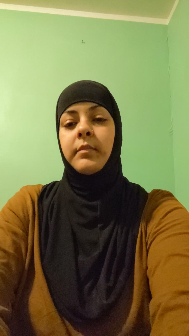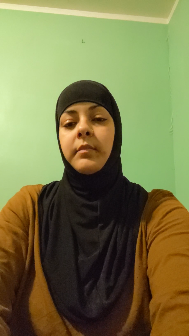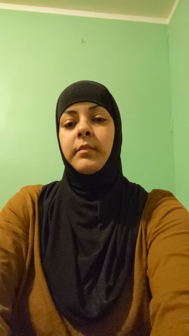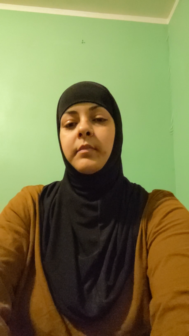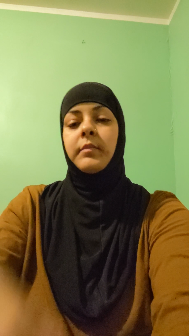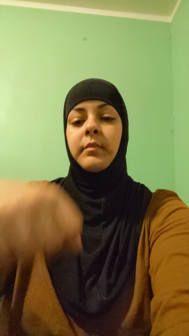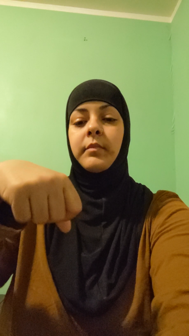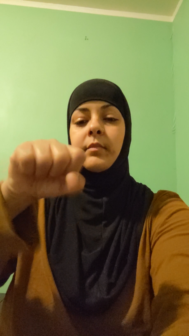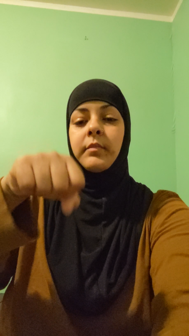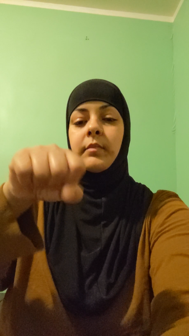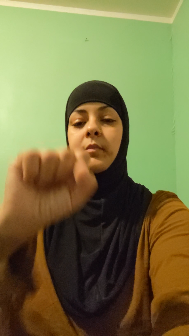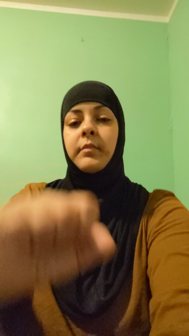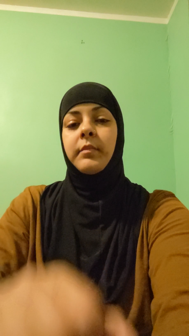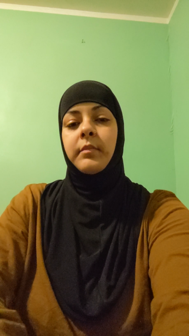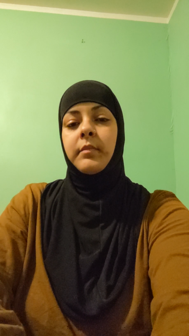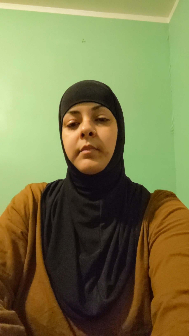motorcycle